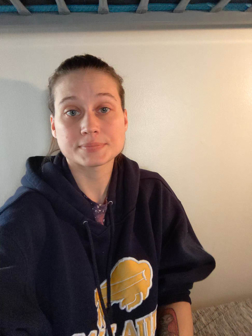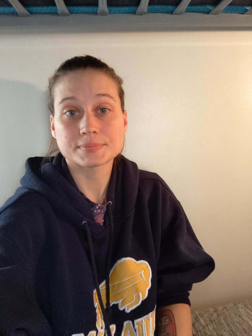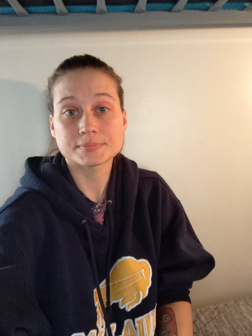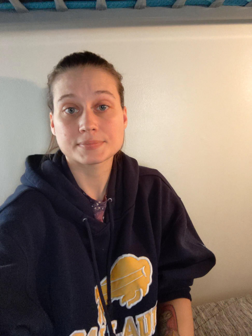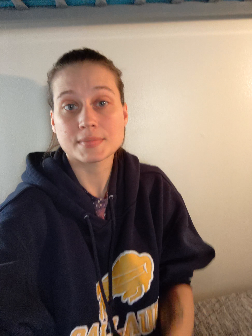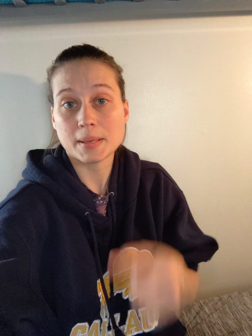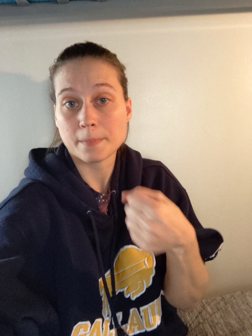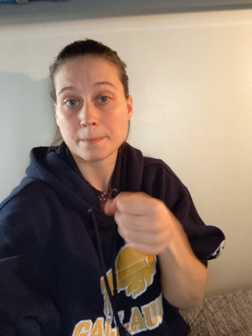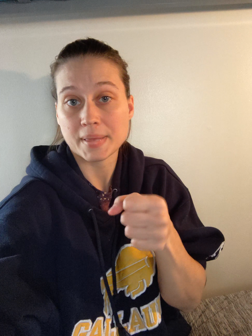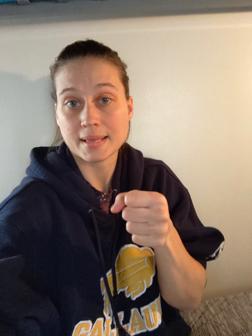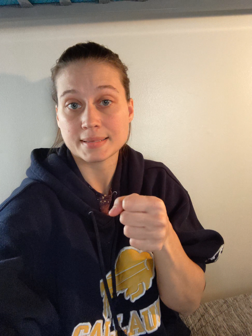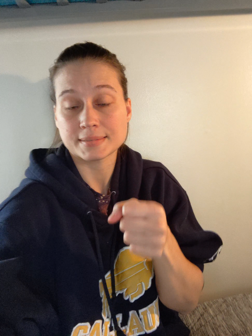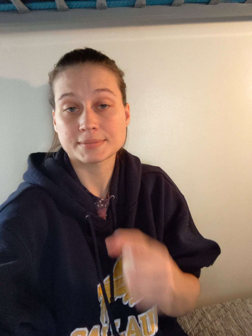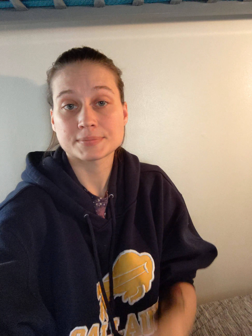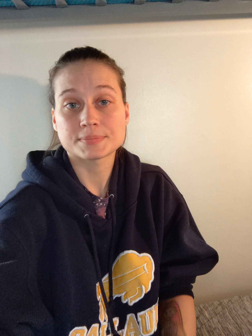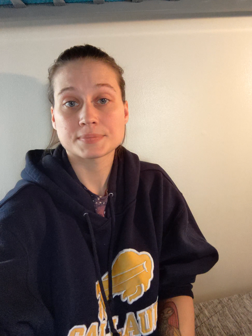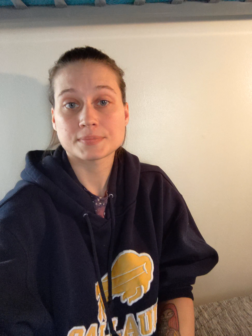make